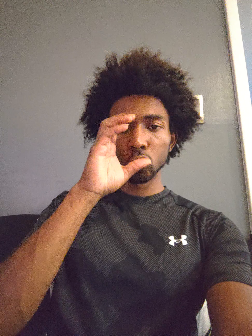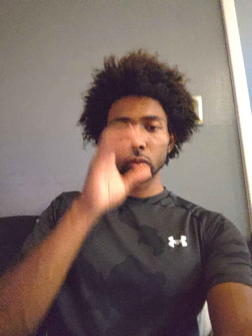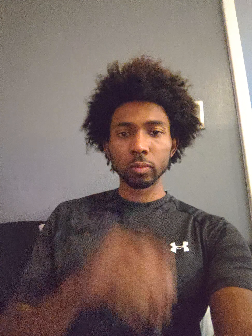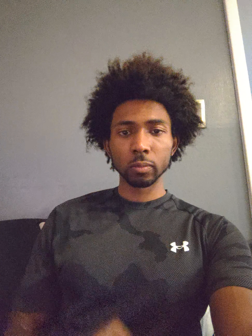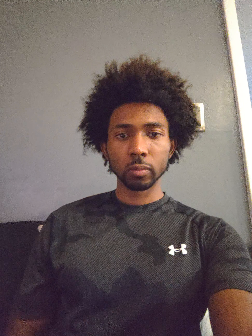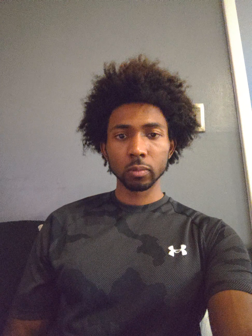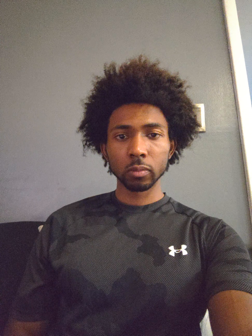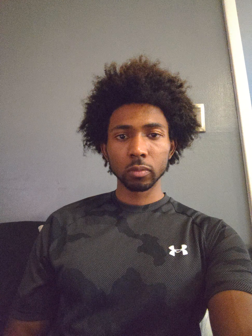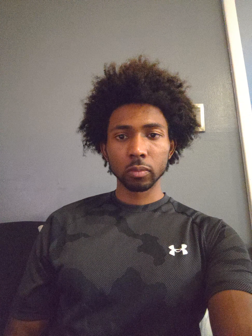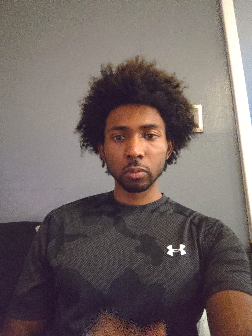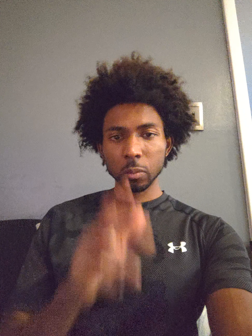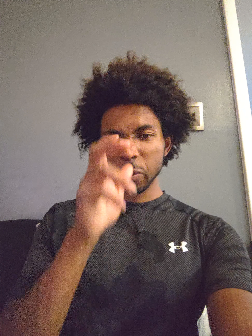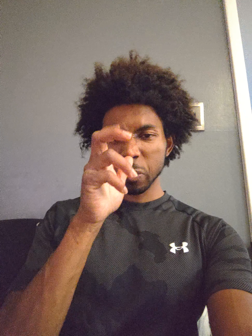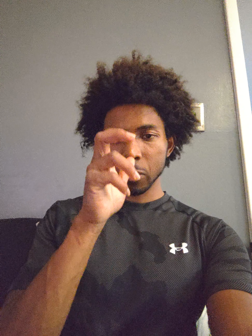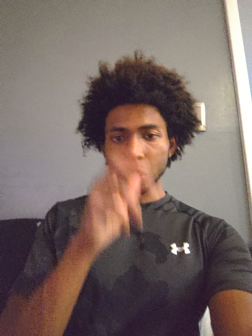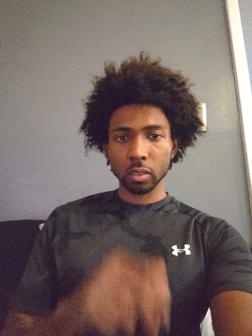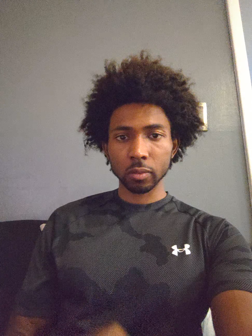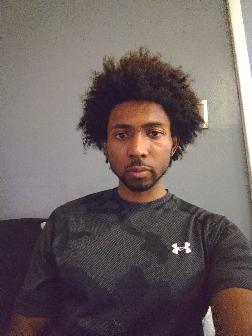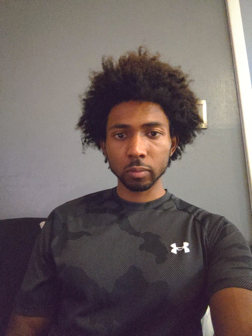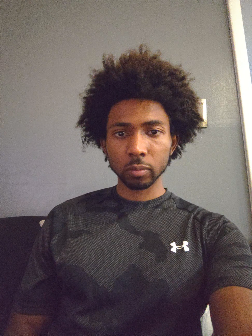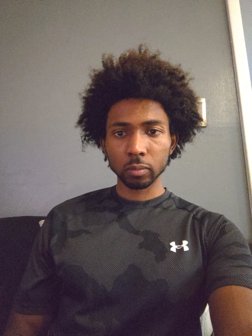ant